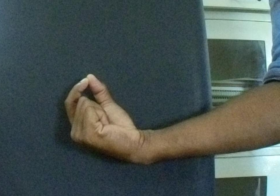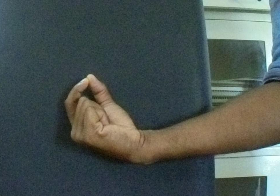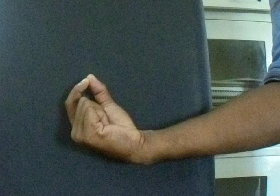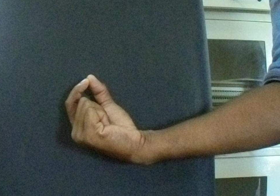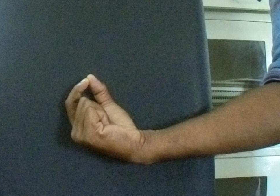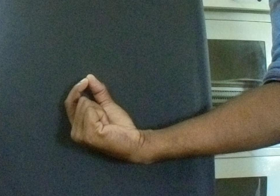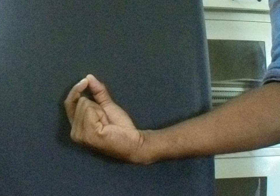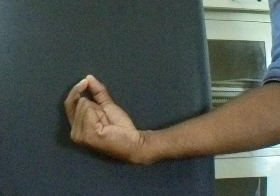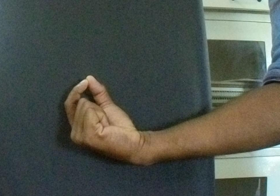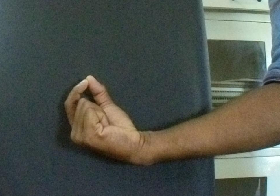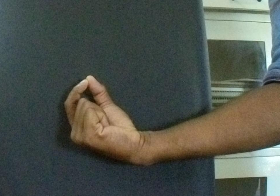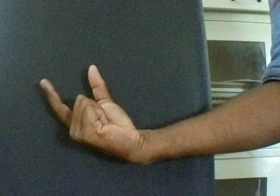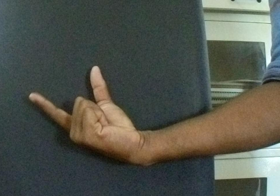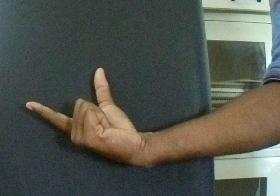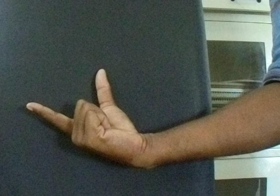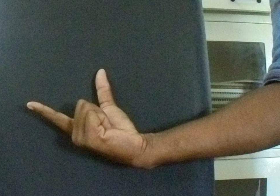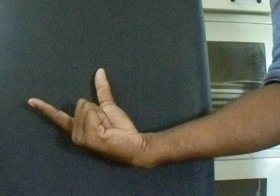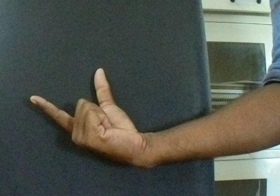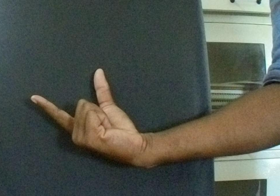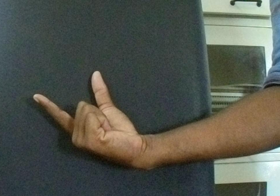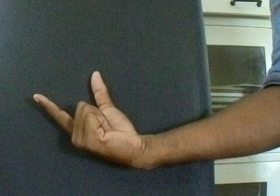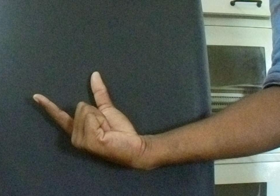thief